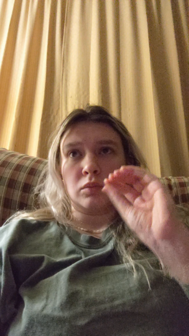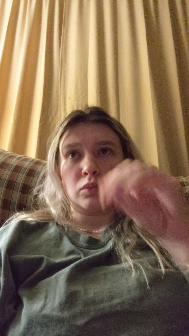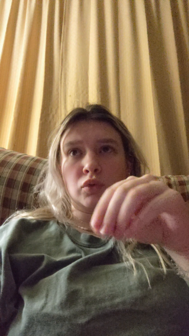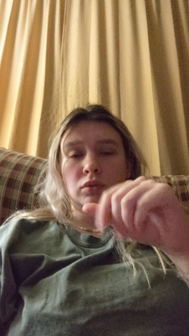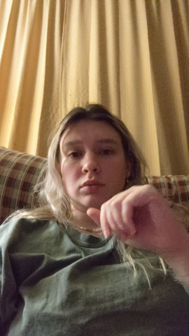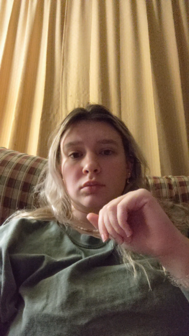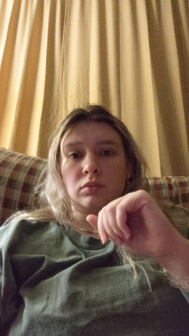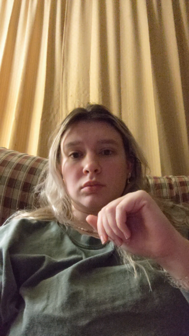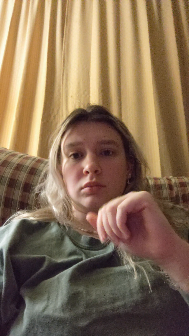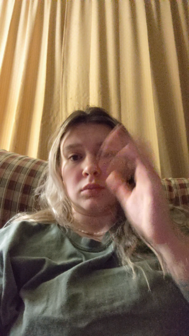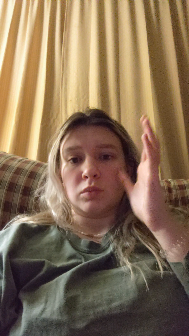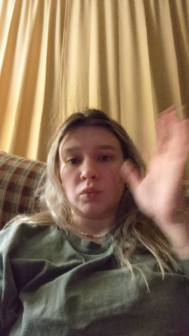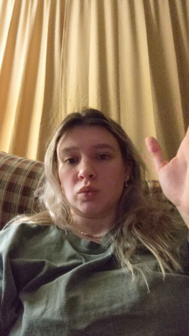moose